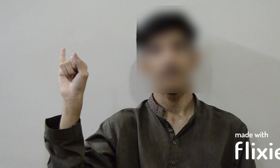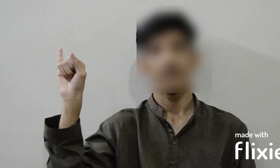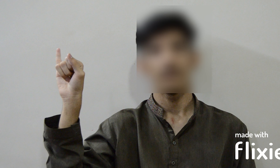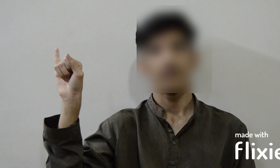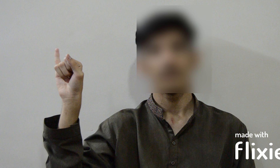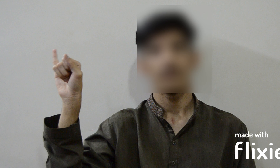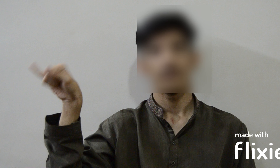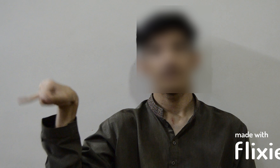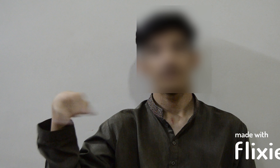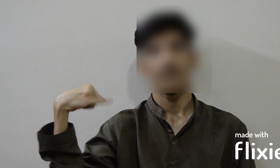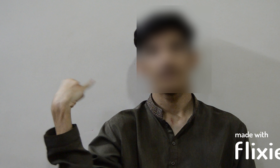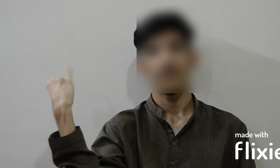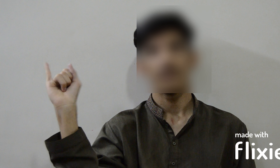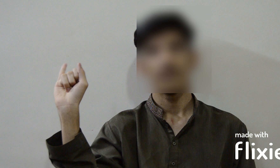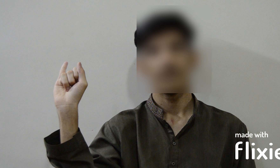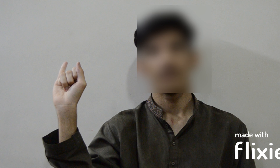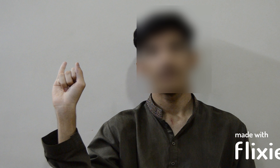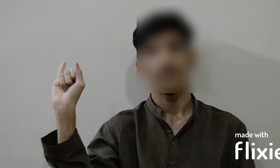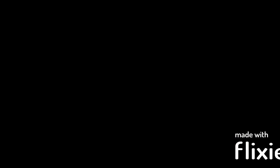ج